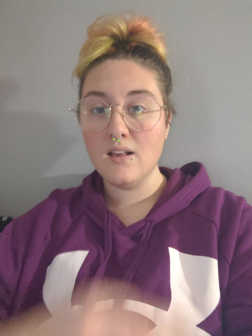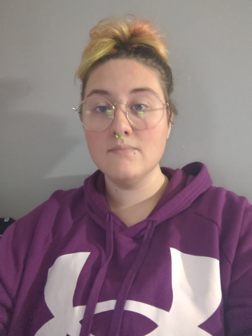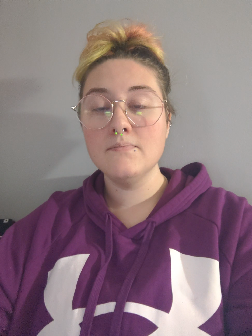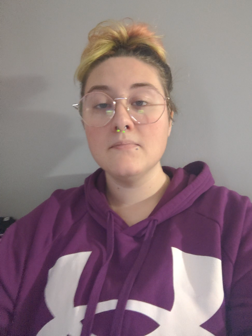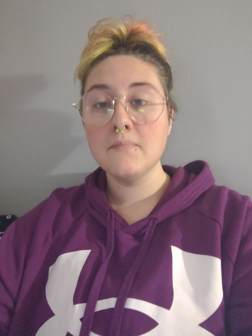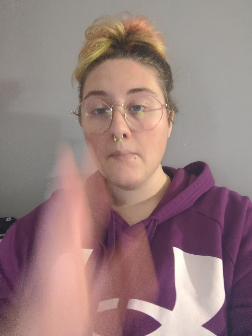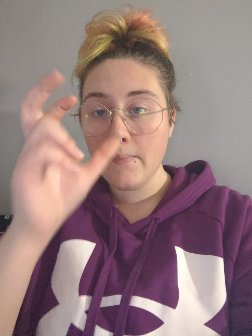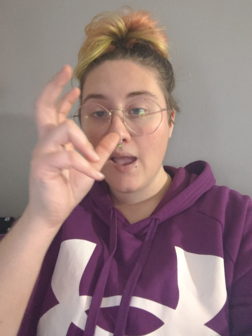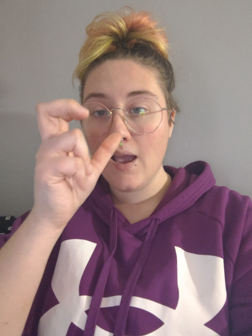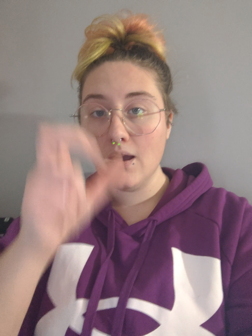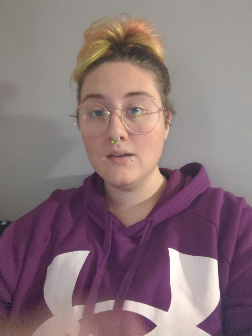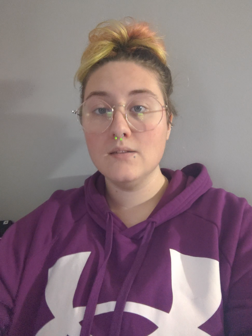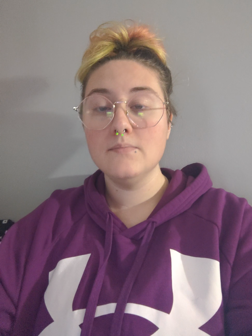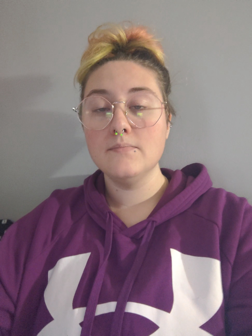bug